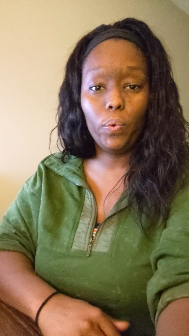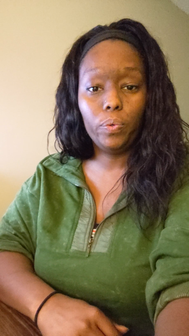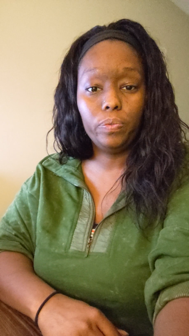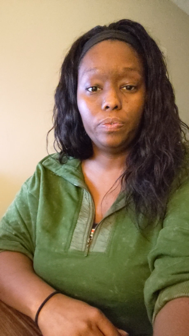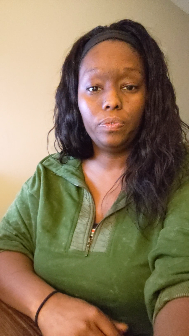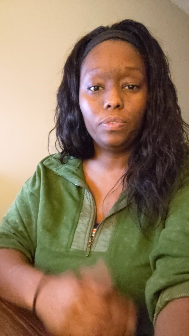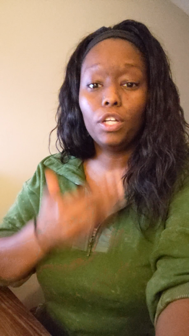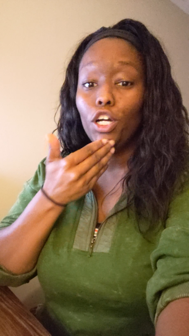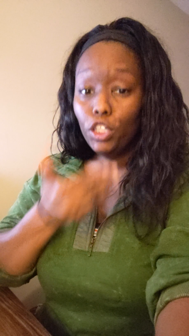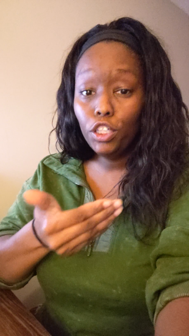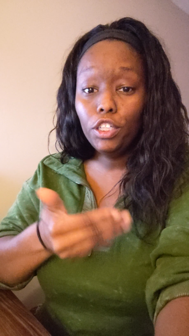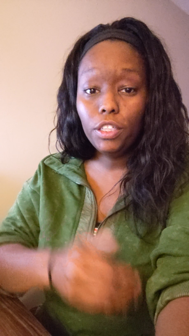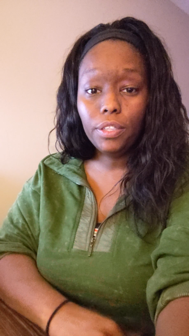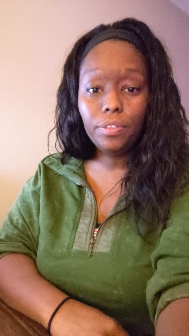good